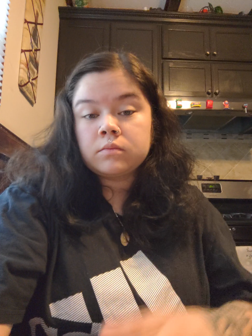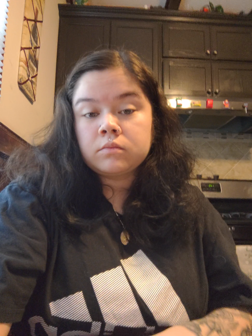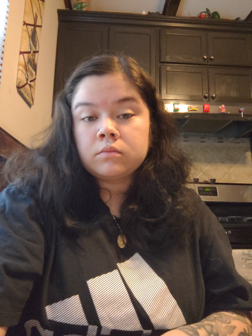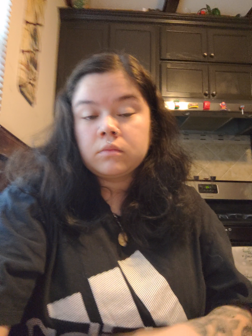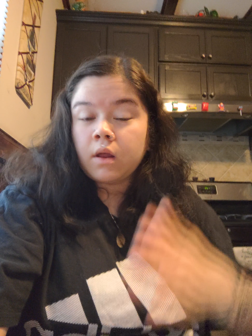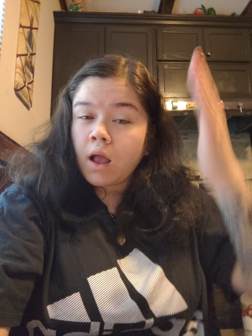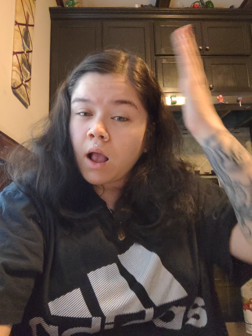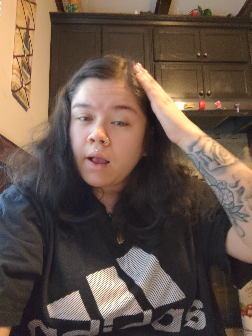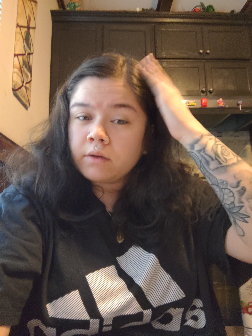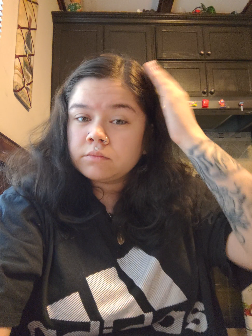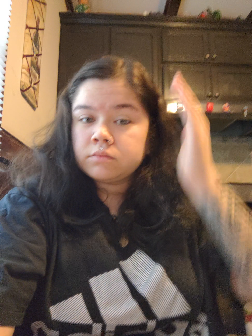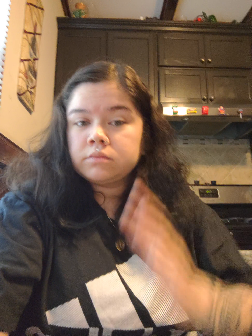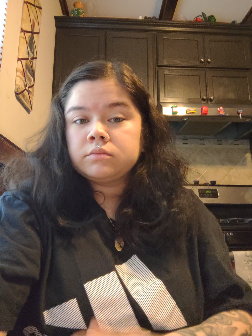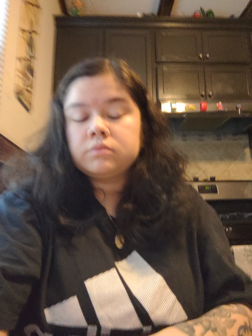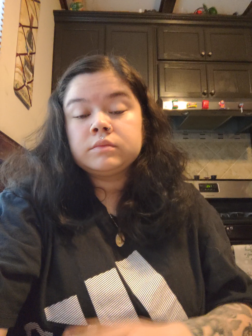hat